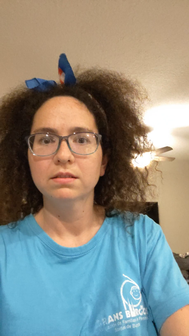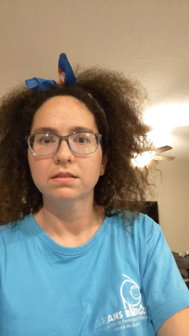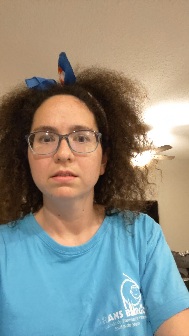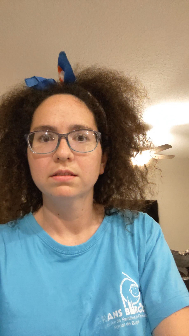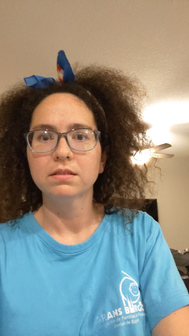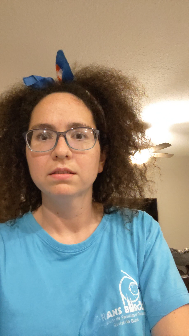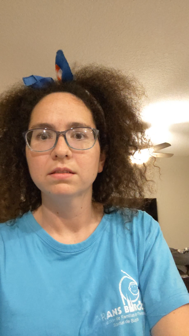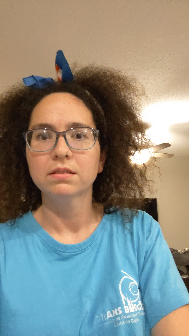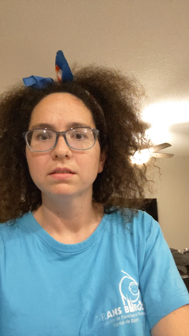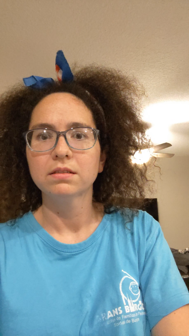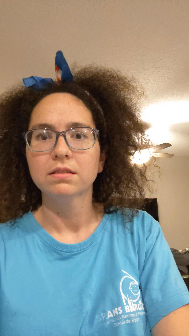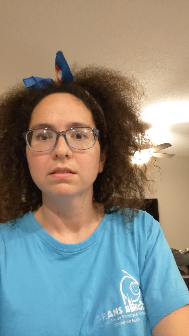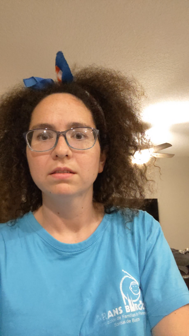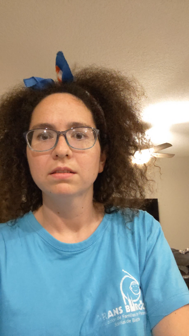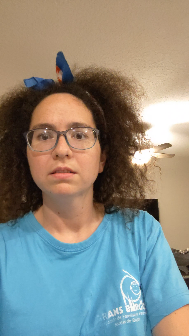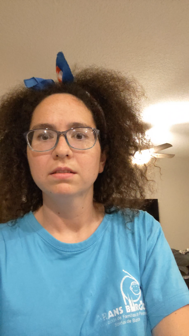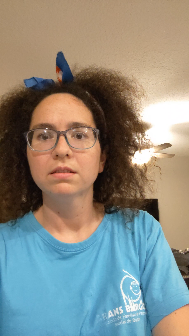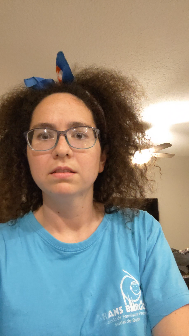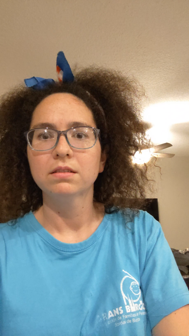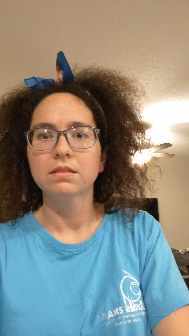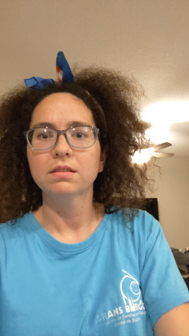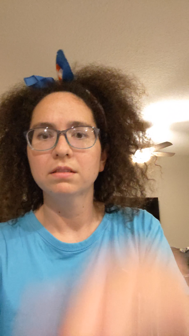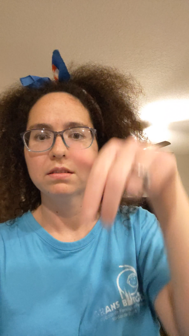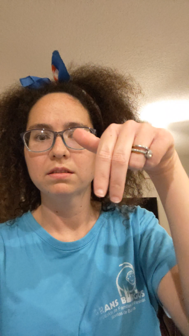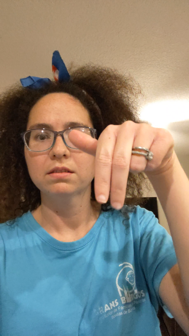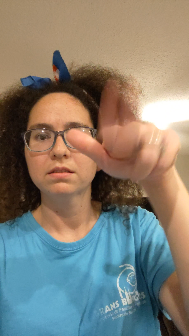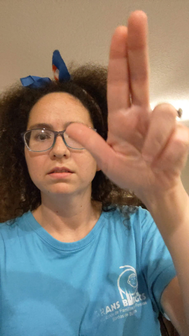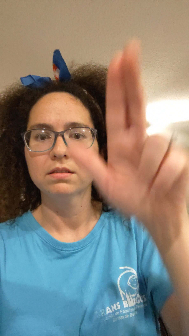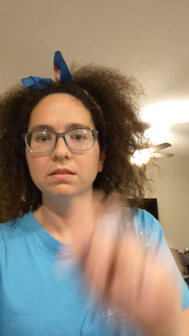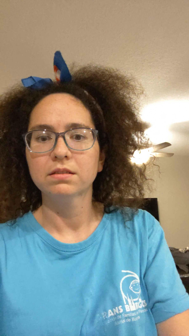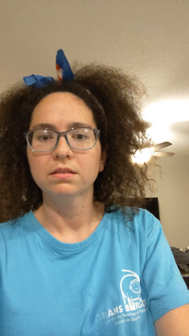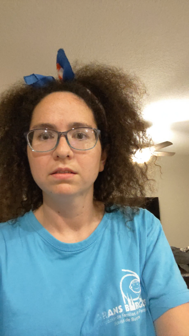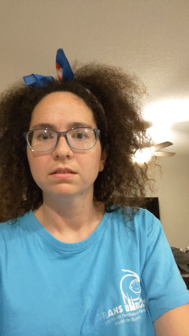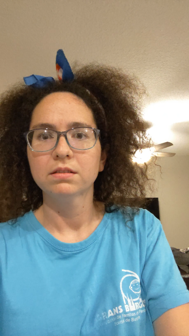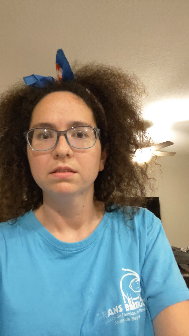lick